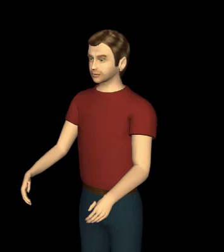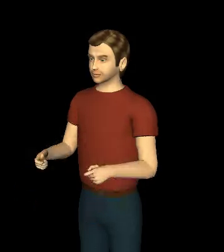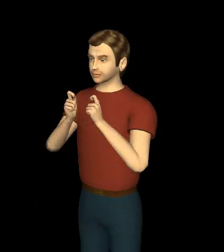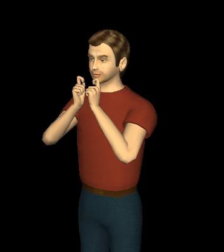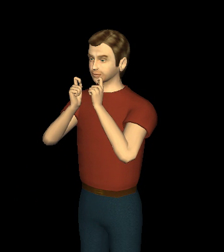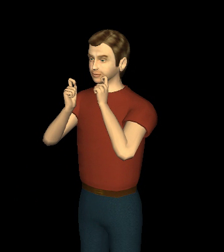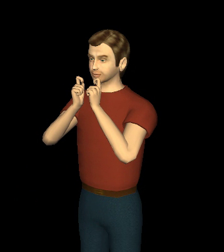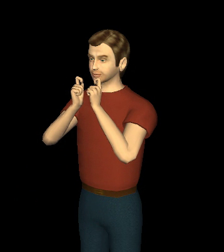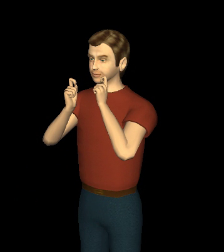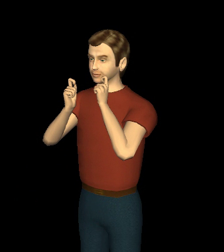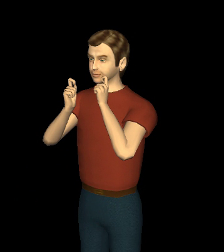يناقش